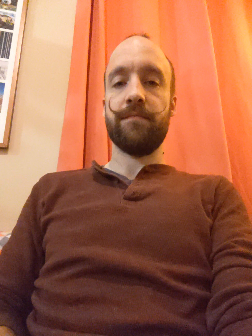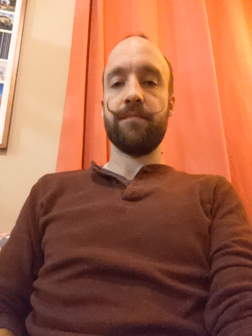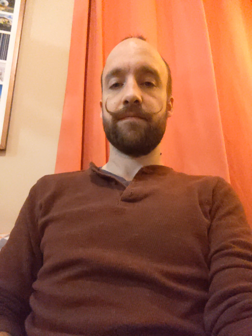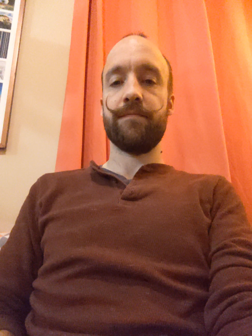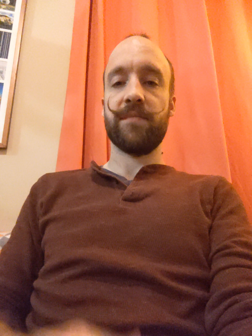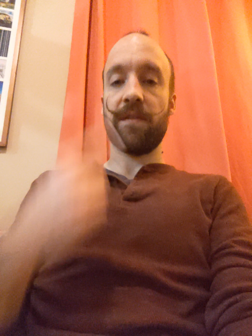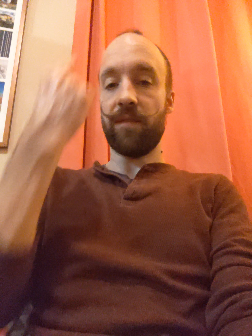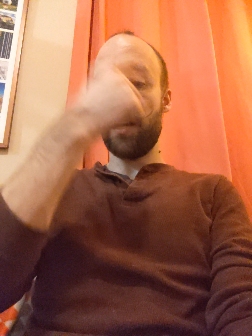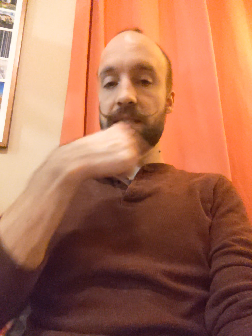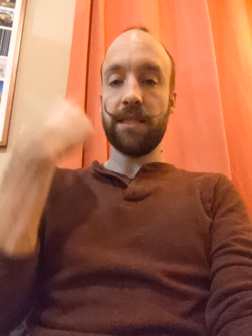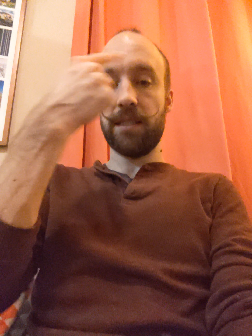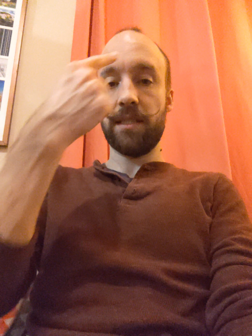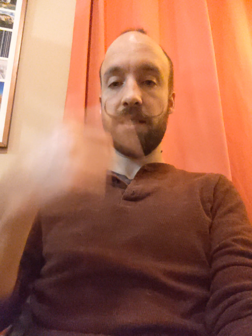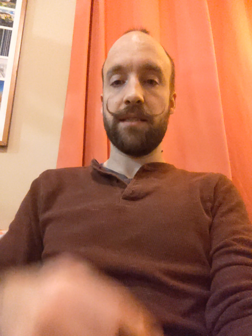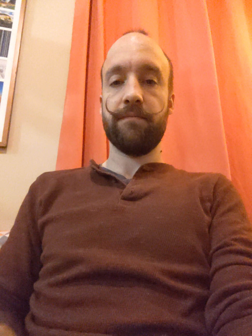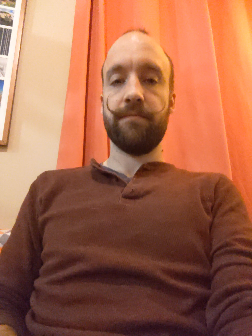face